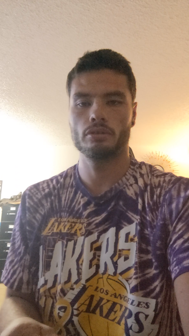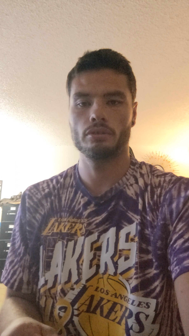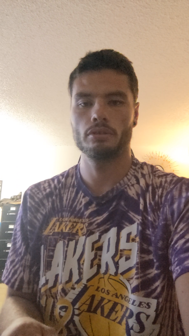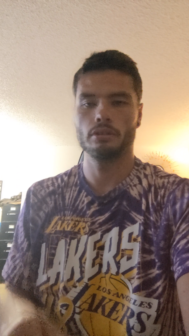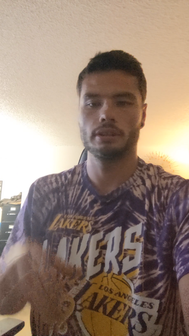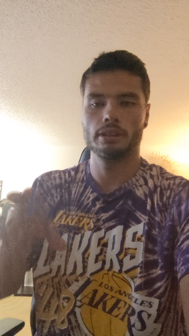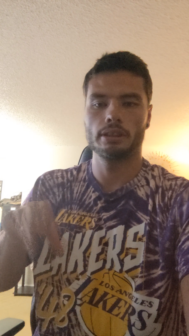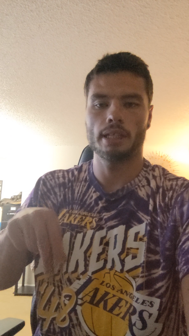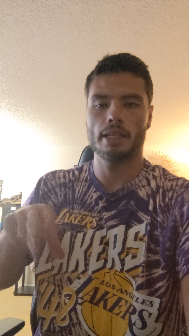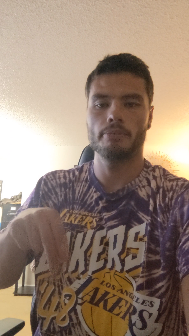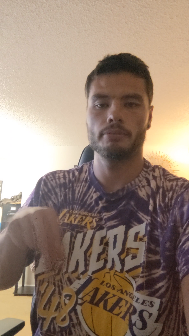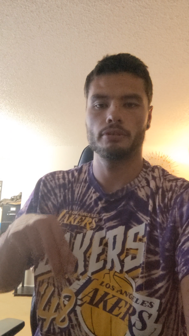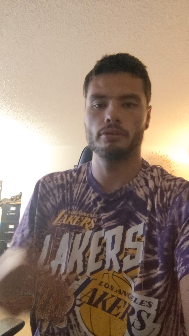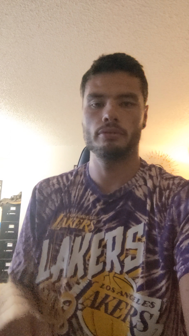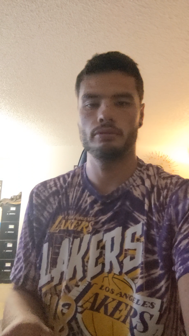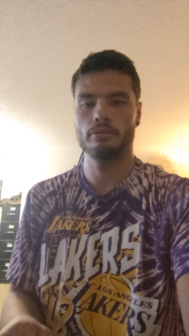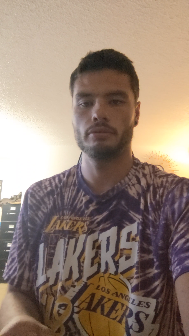diaper